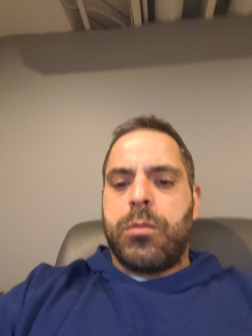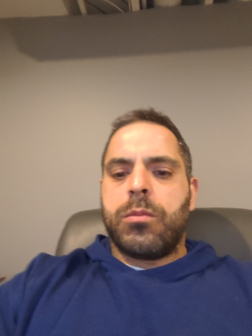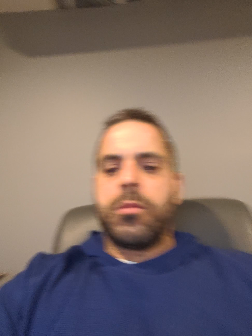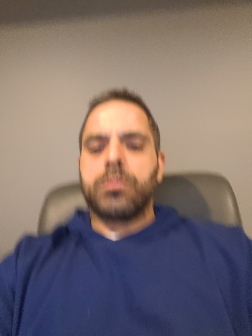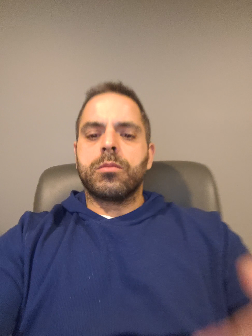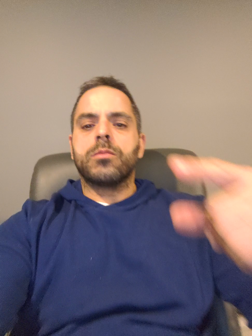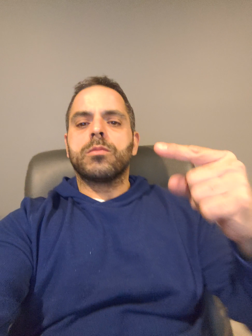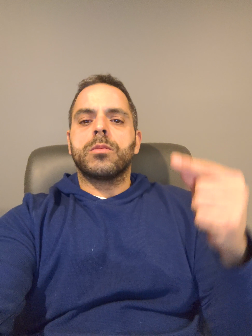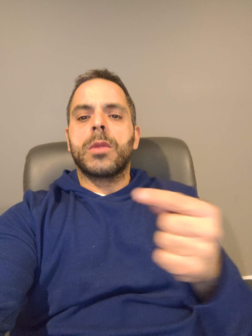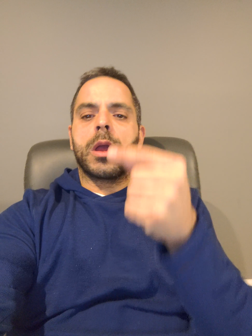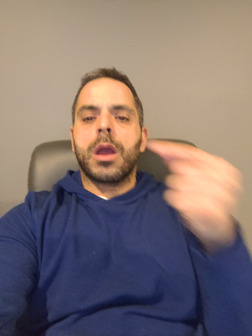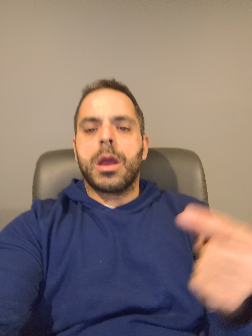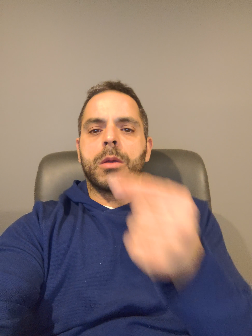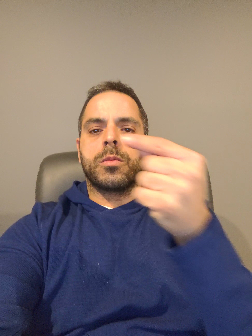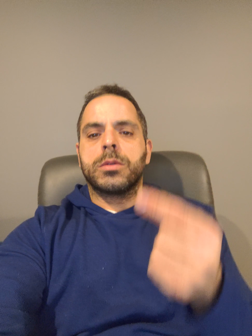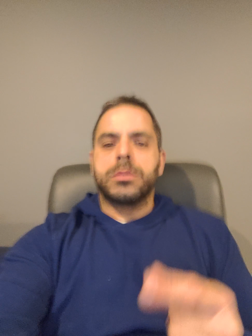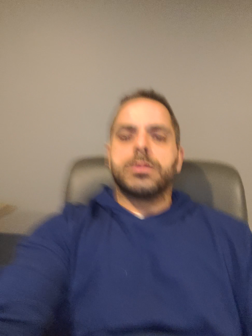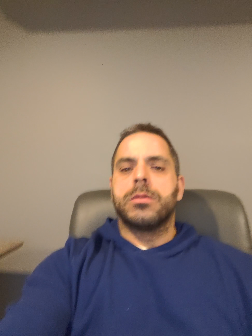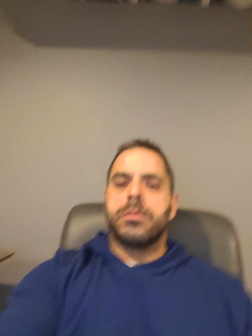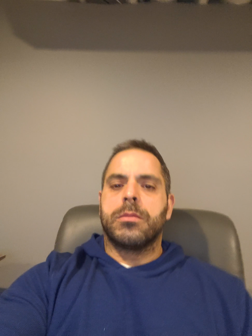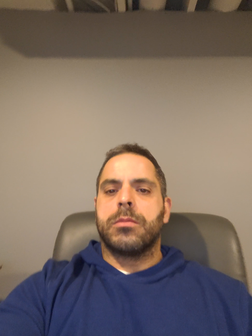owie